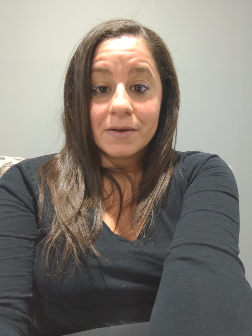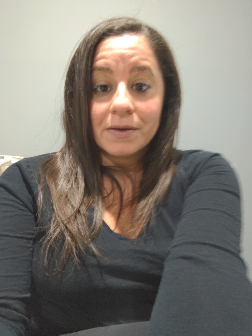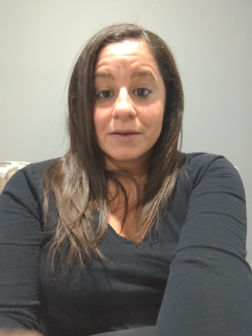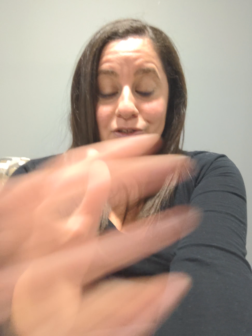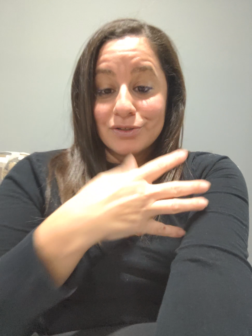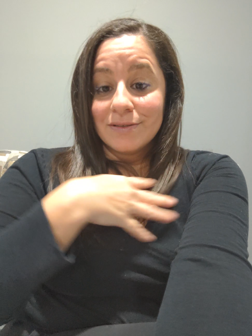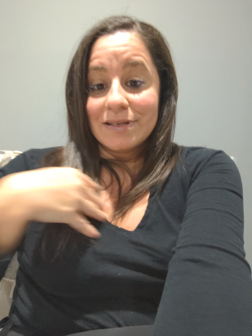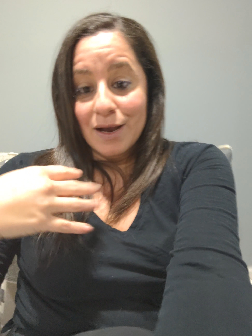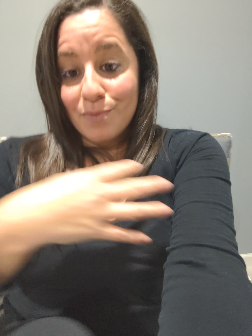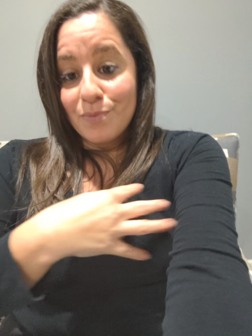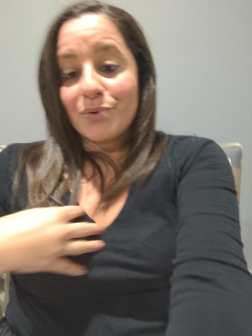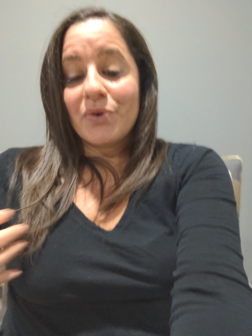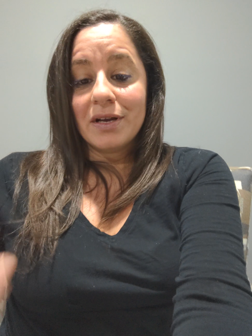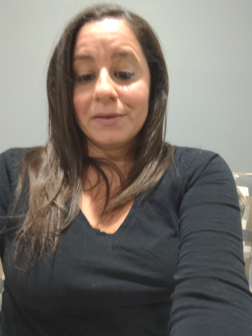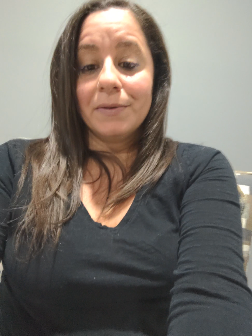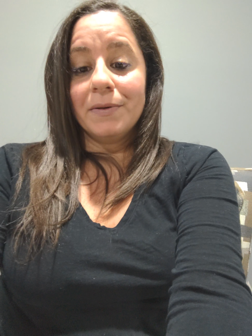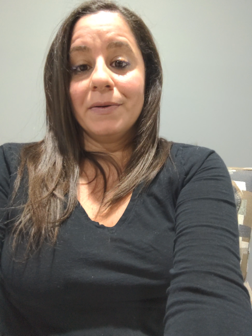zebra